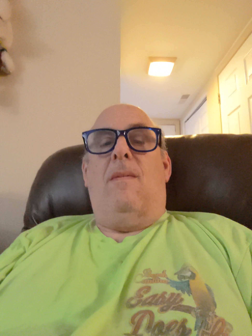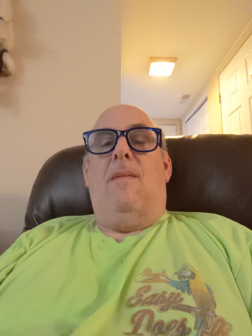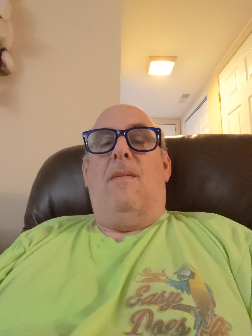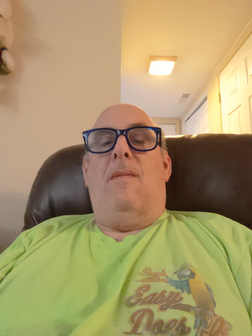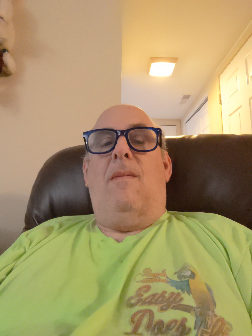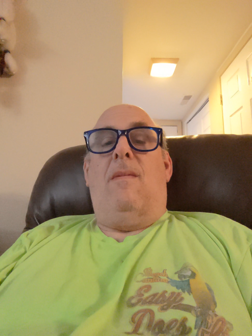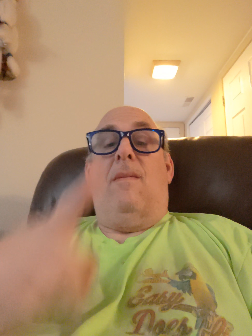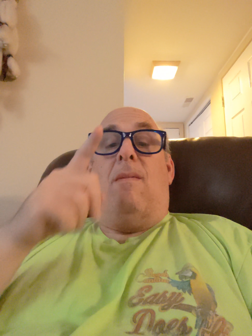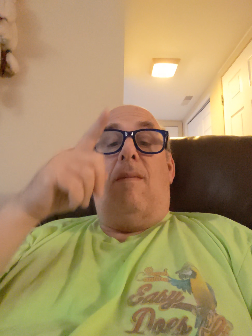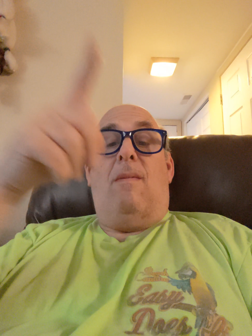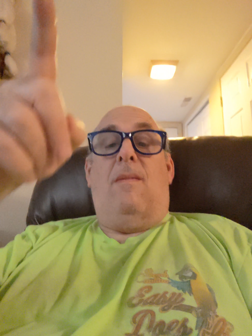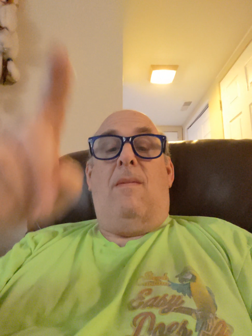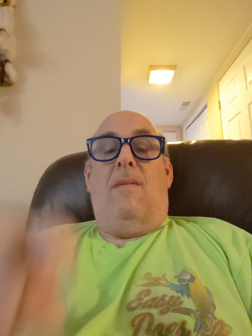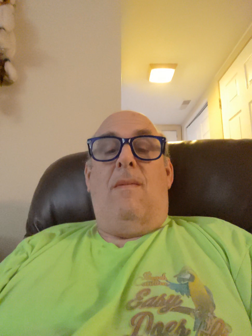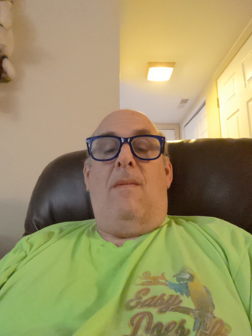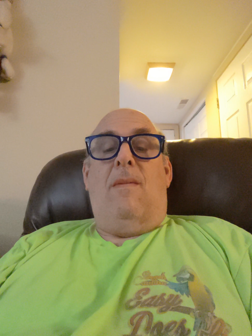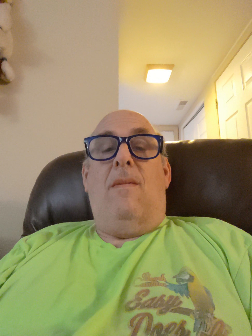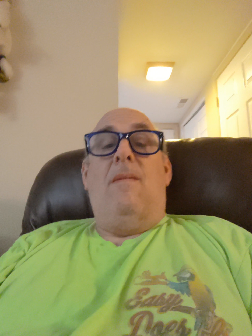there